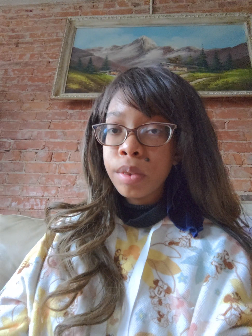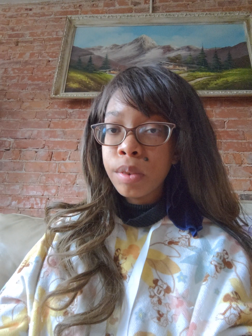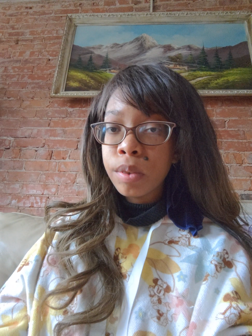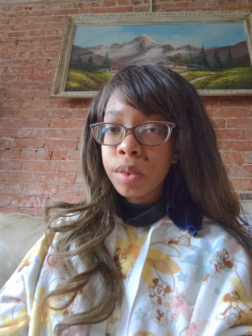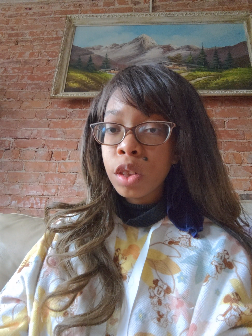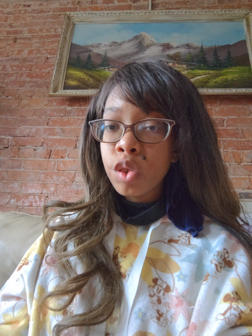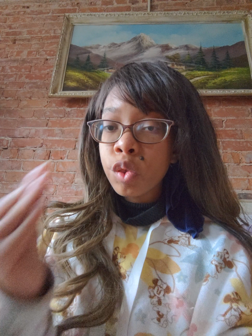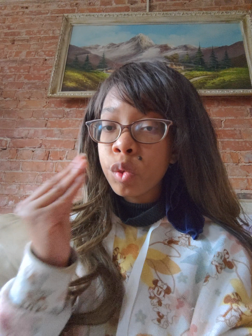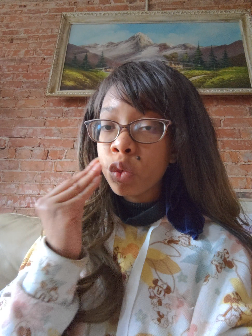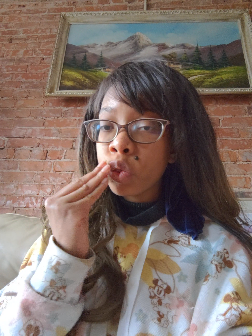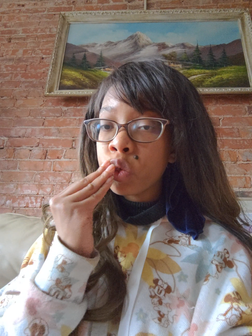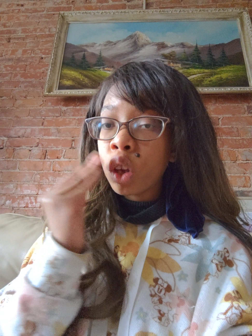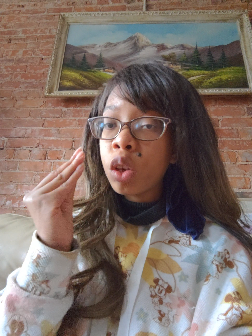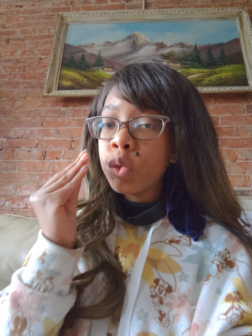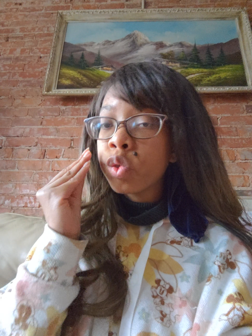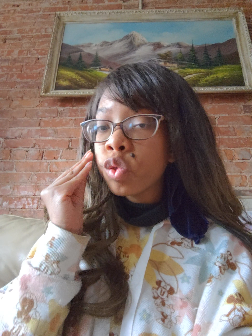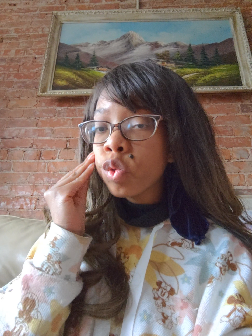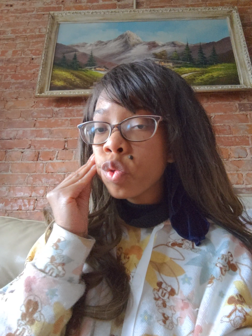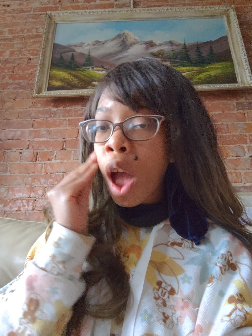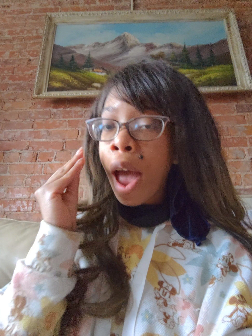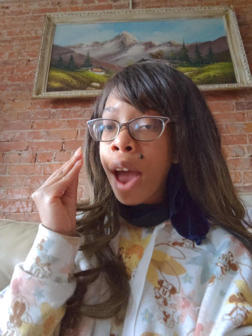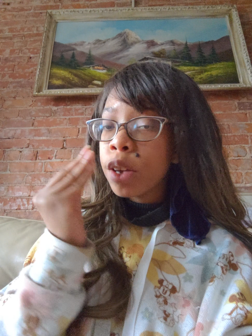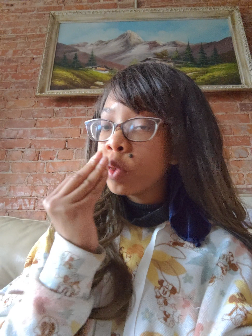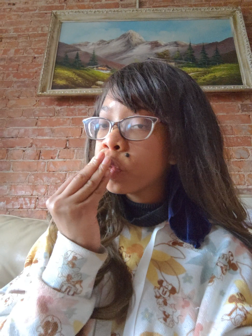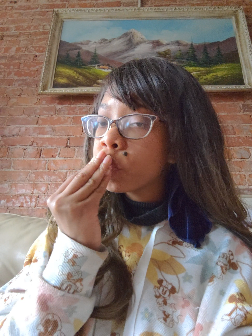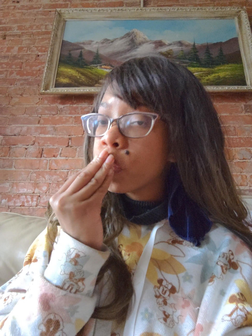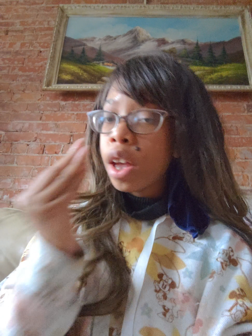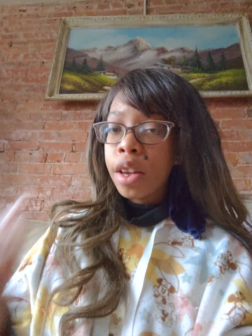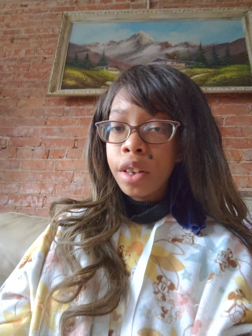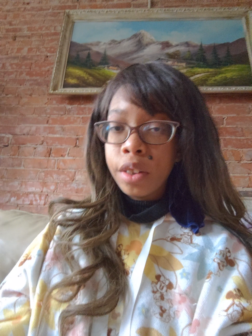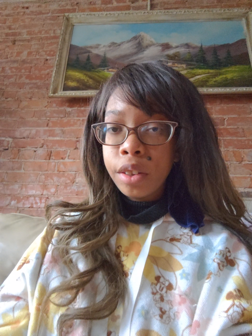kiss